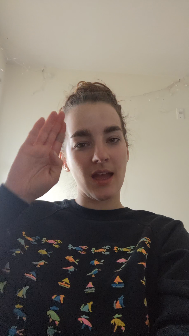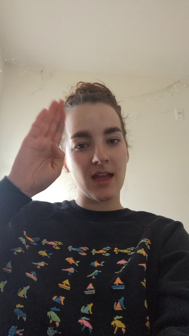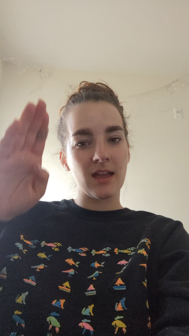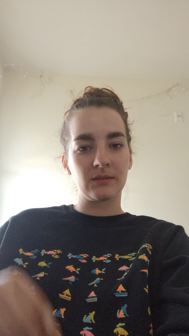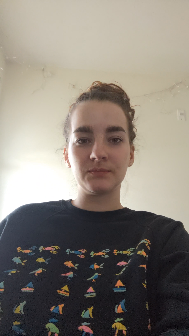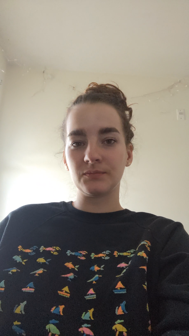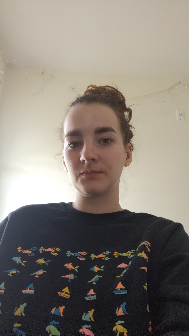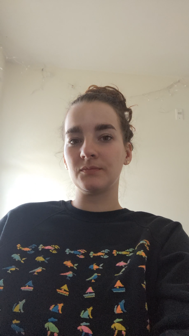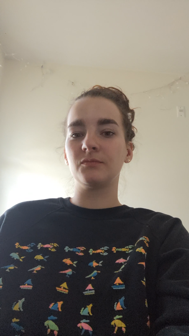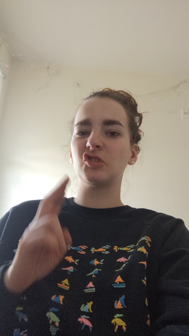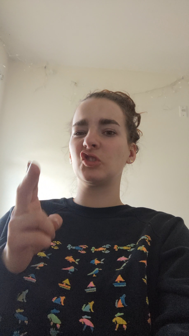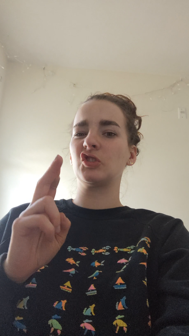hurry